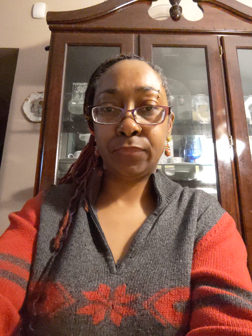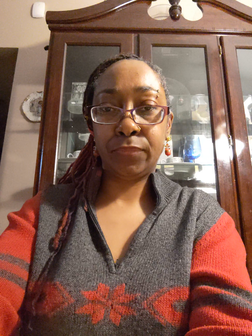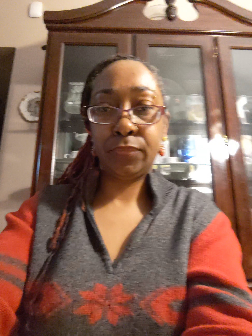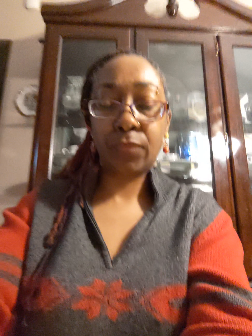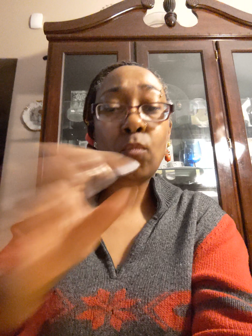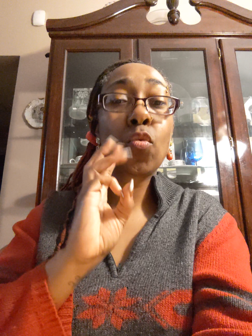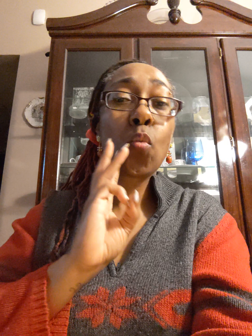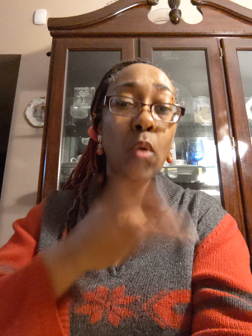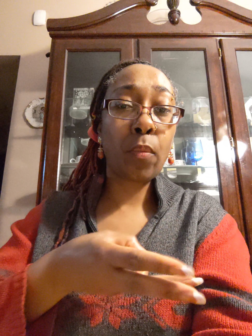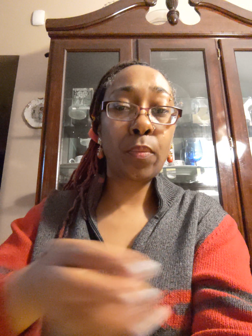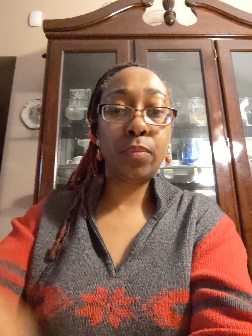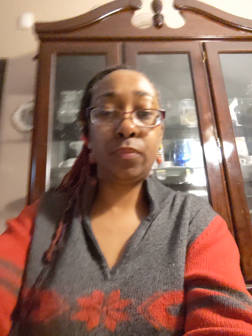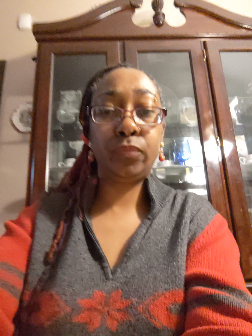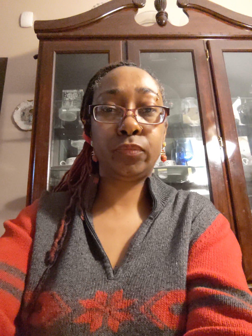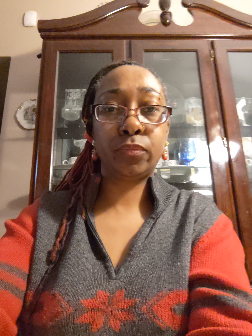will